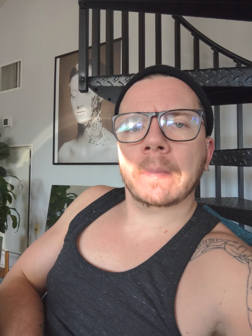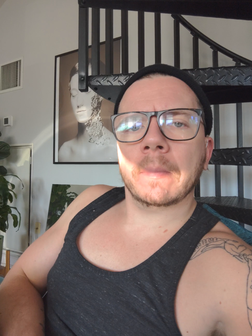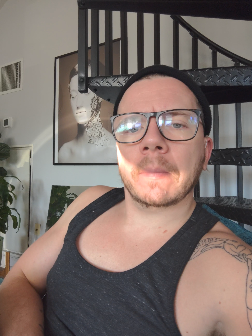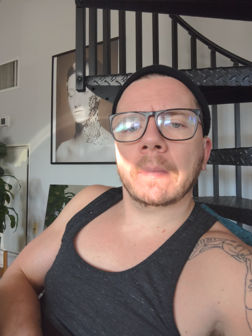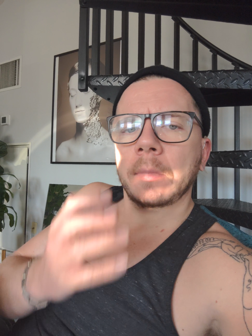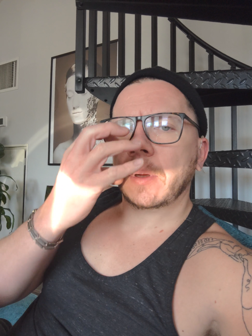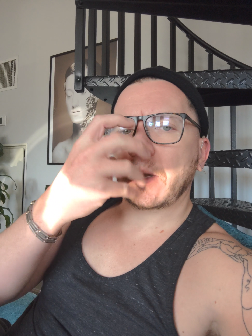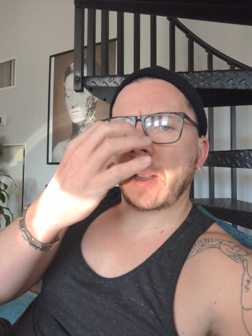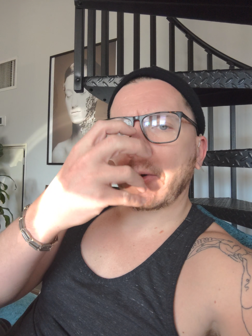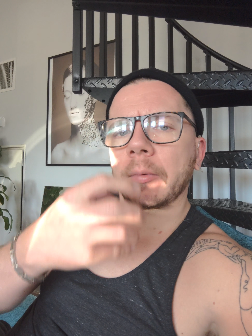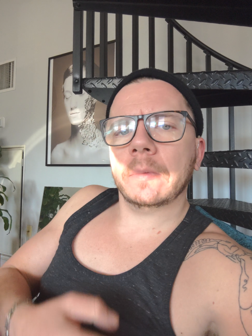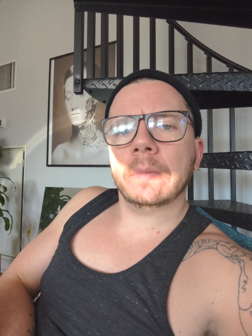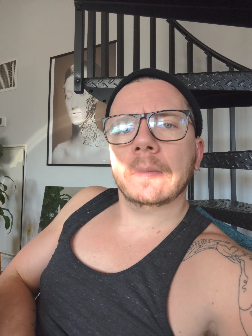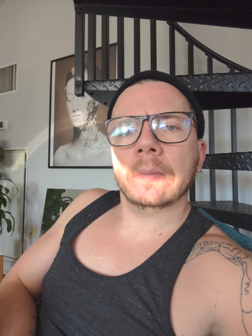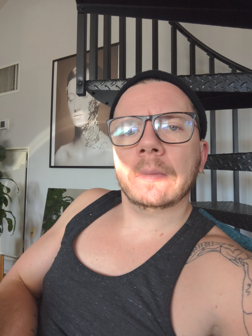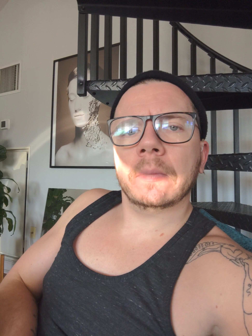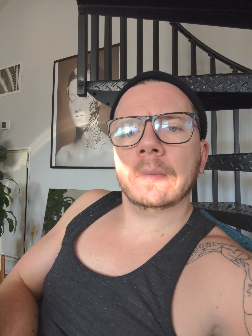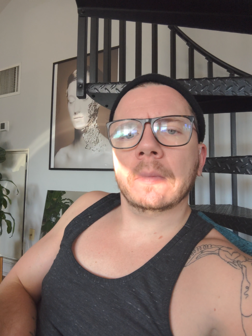clown